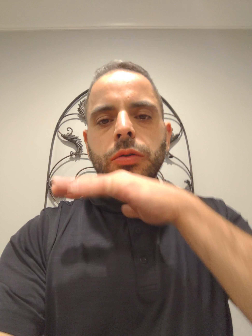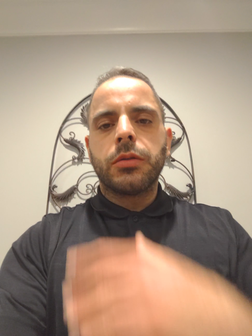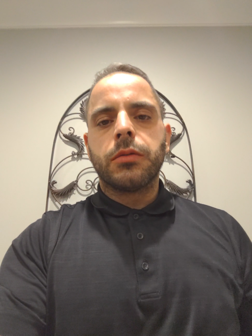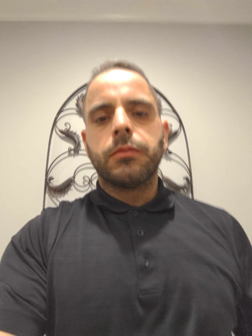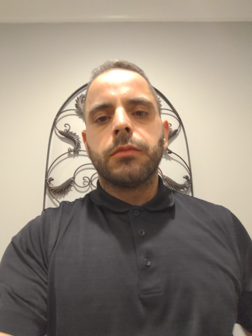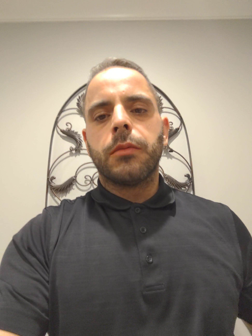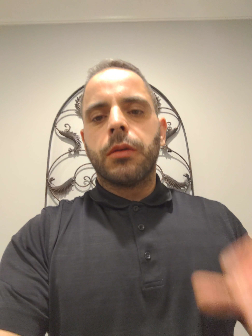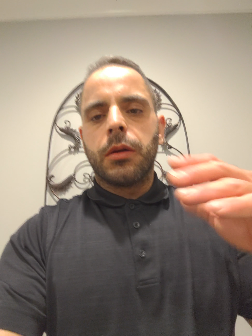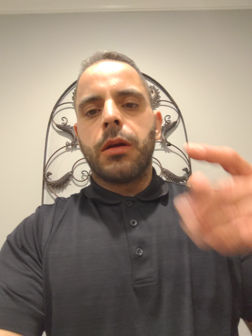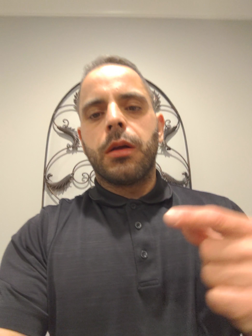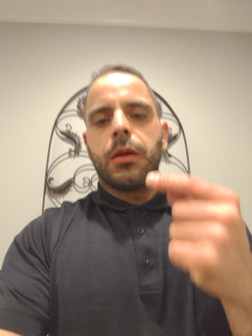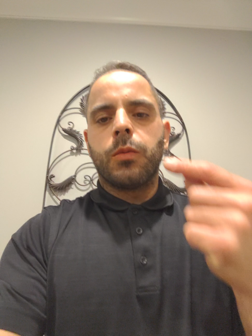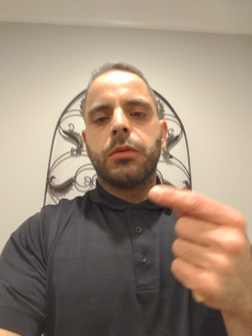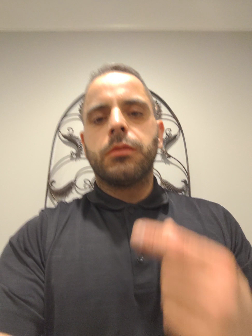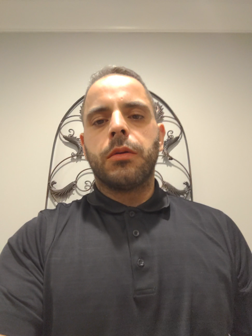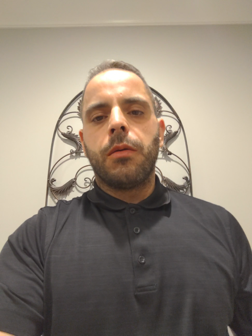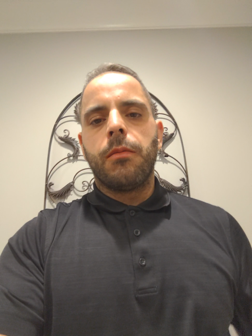owie